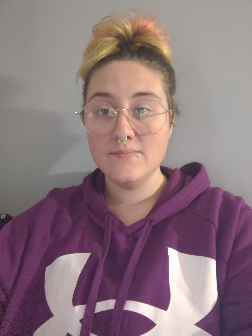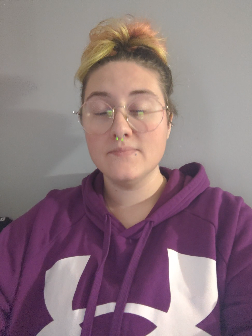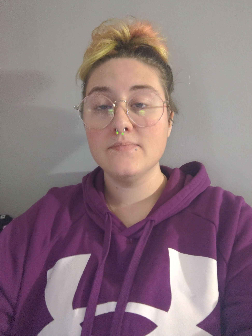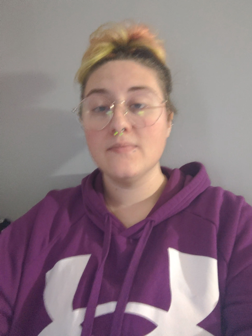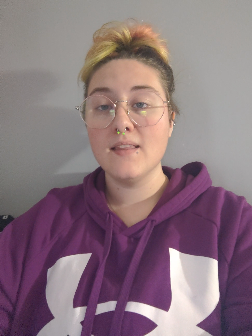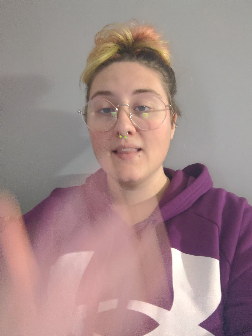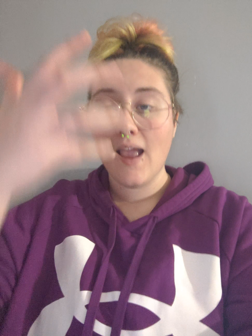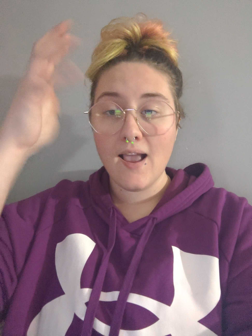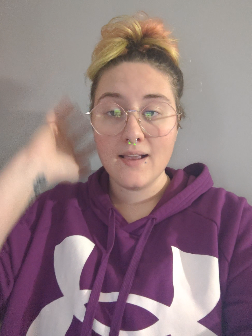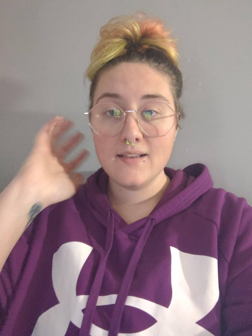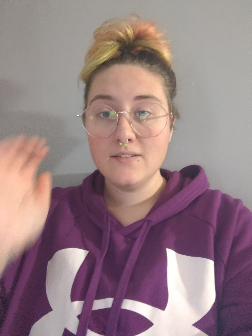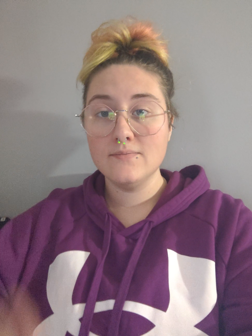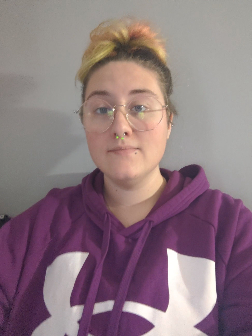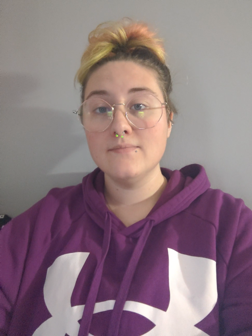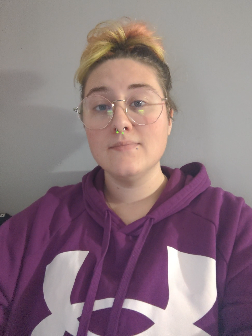lion